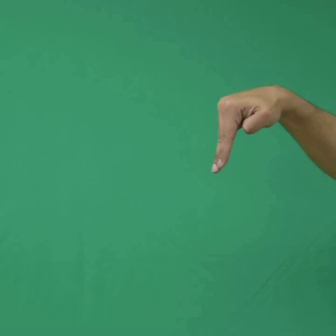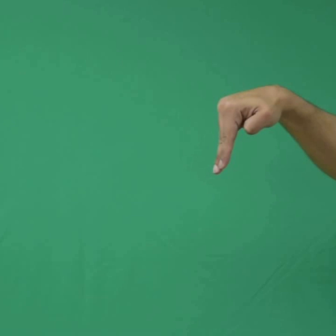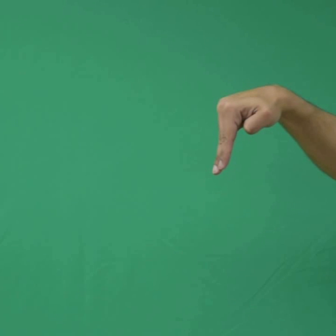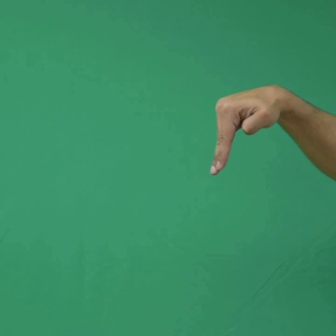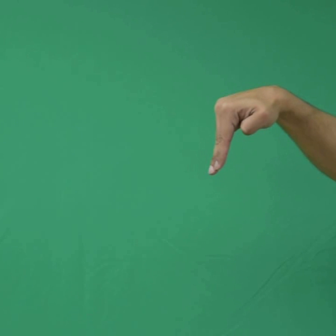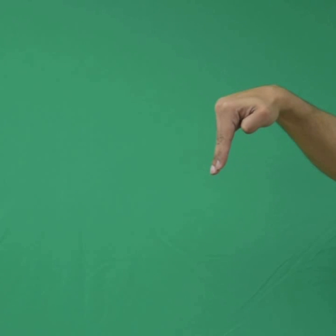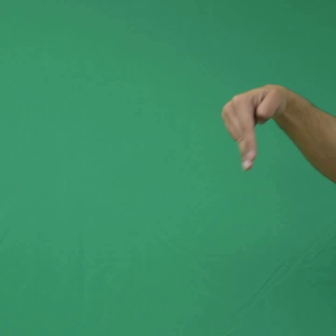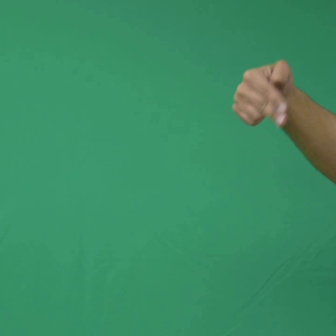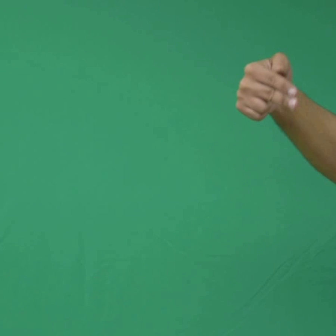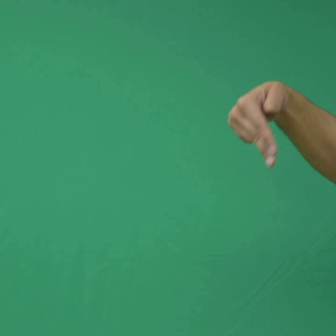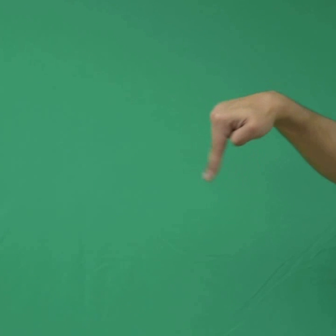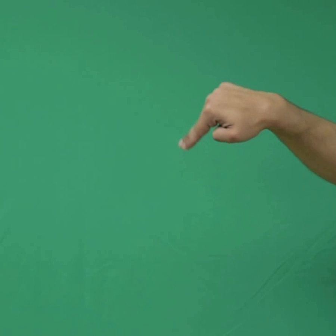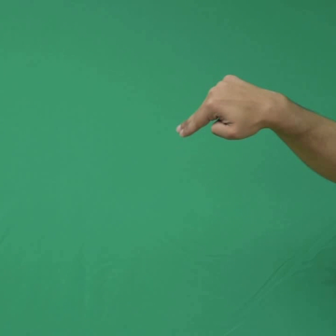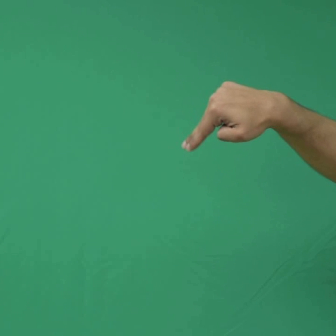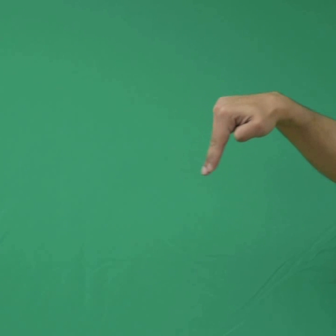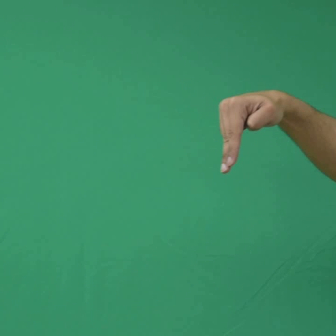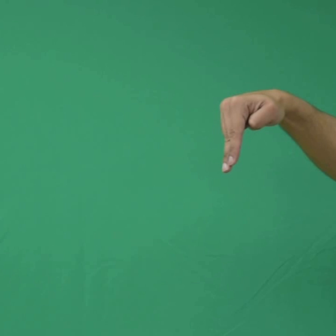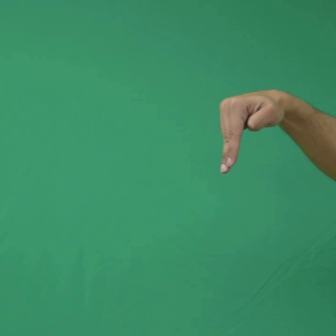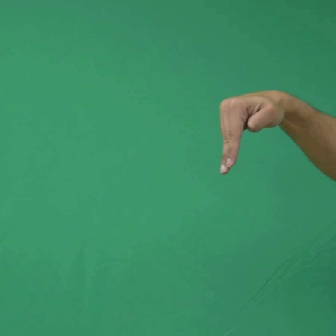Ñ